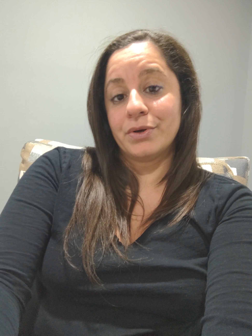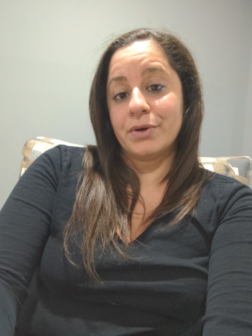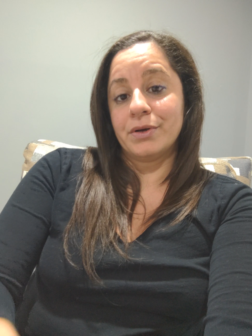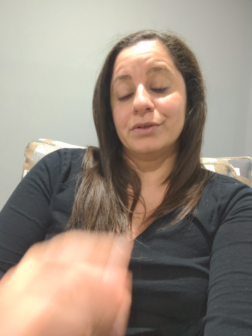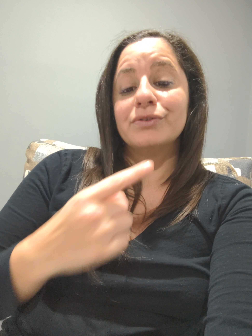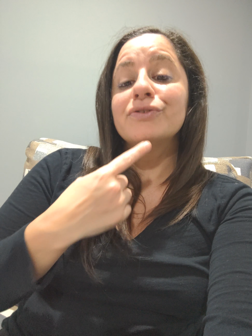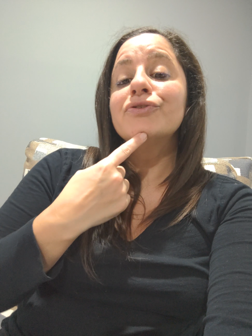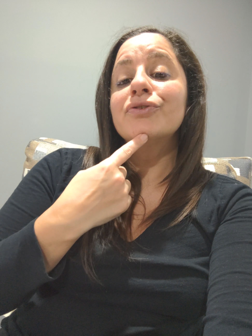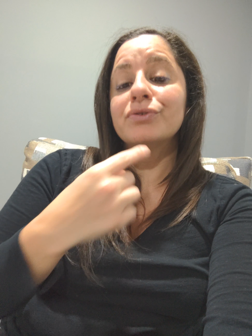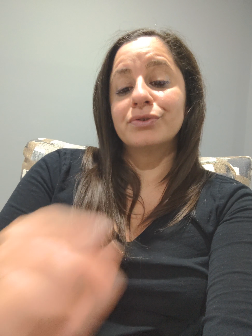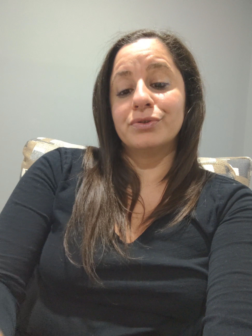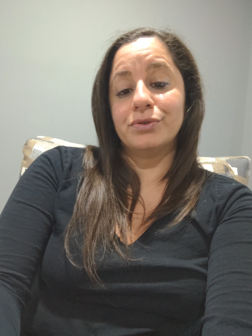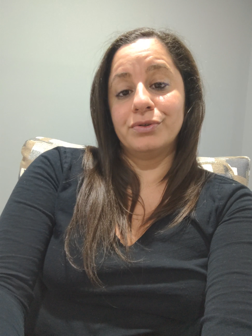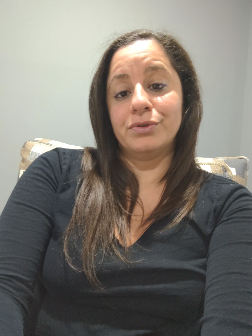chin